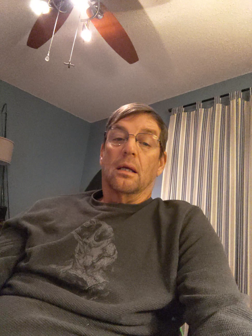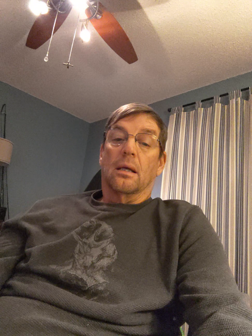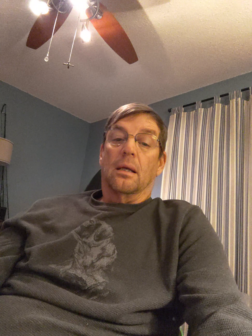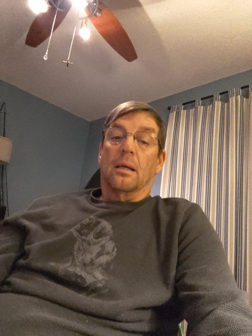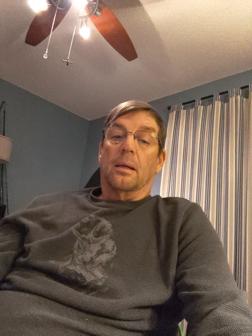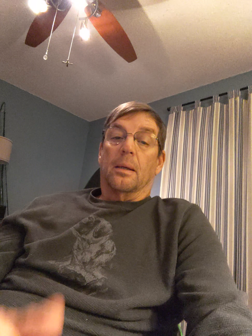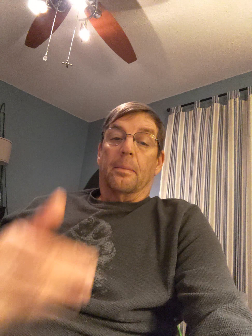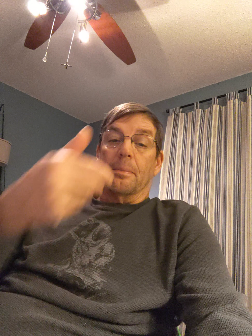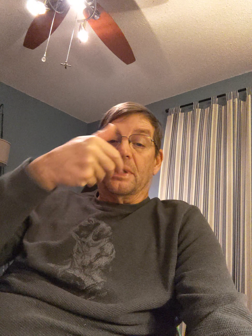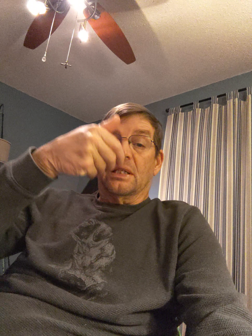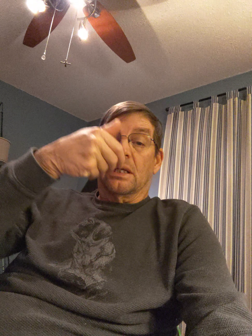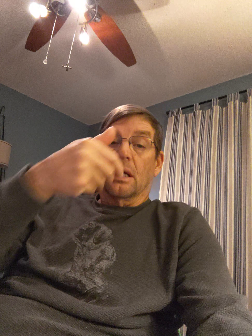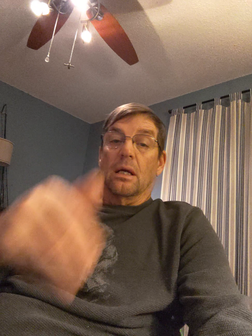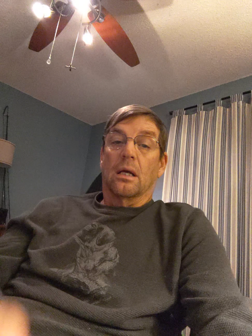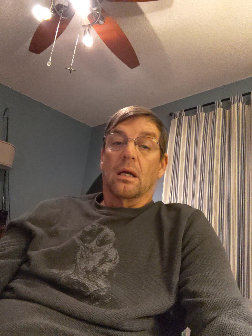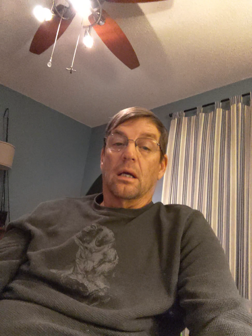pizza